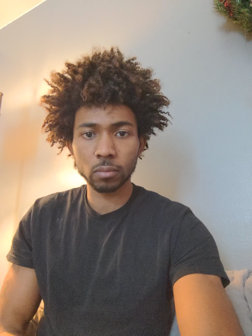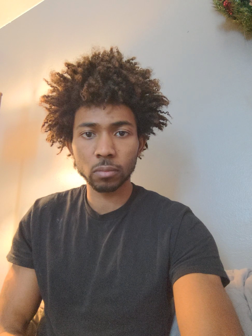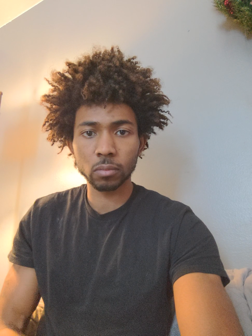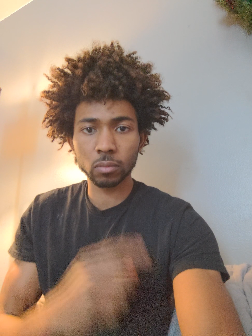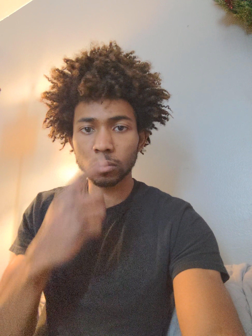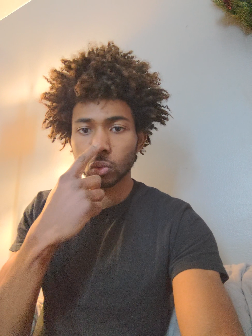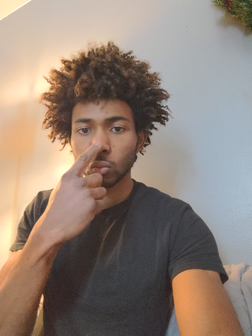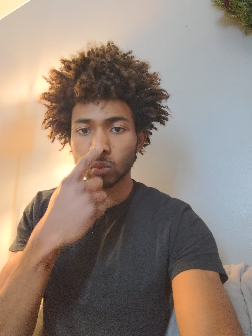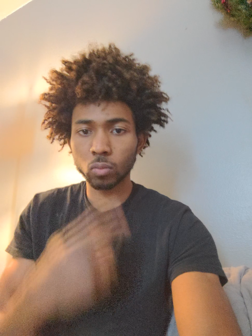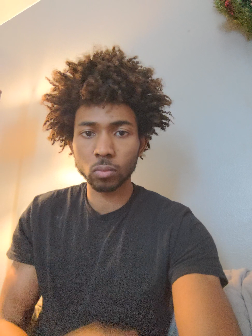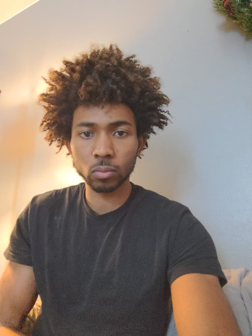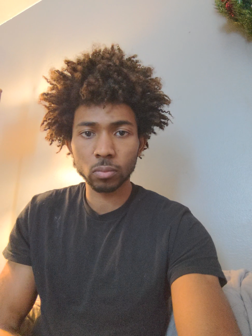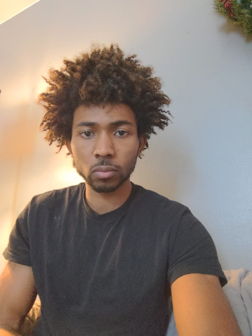nose